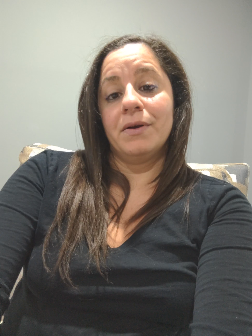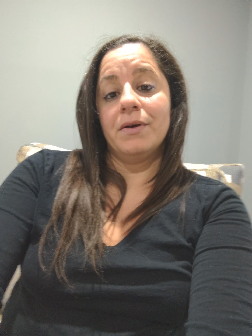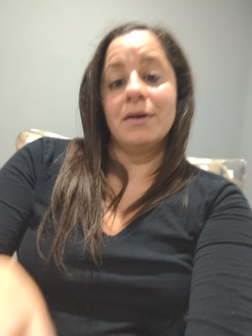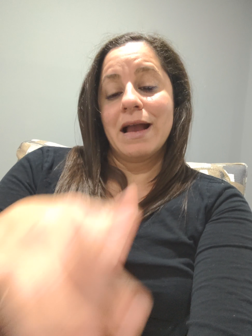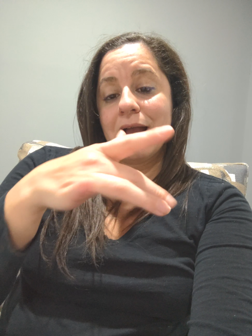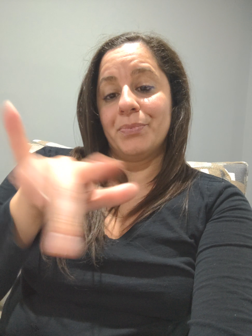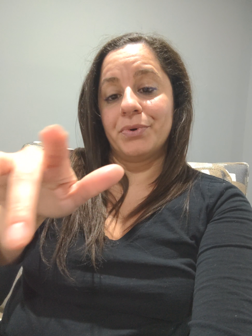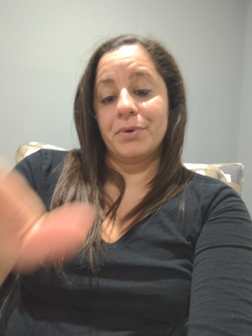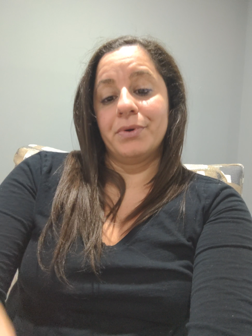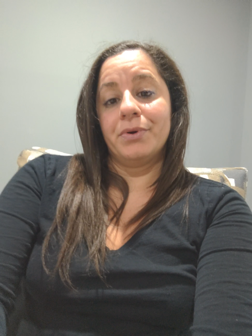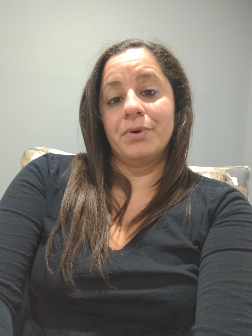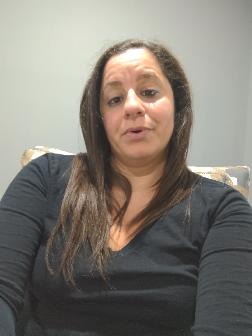empty